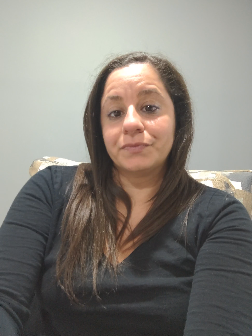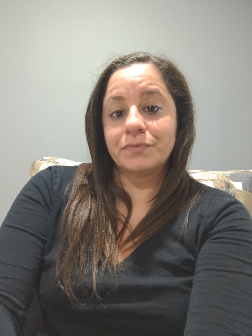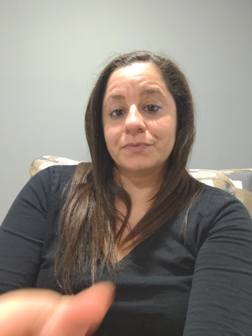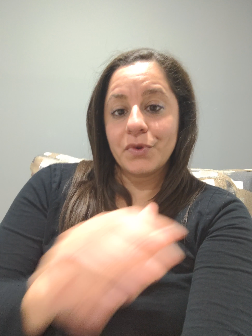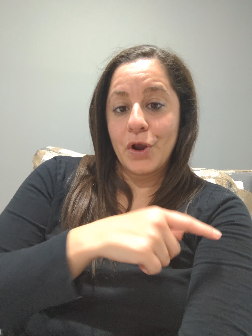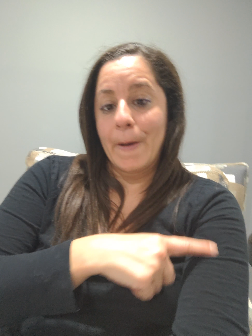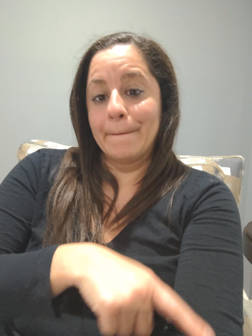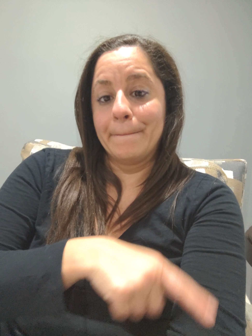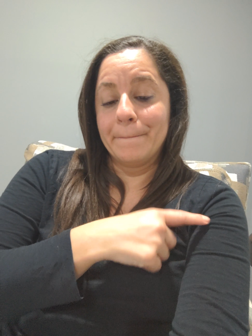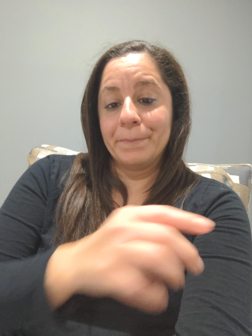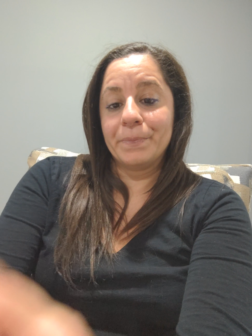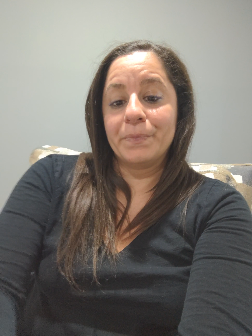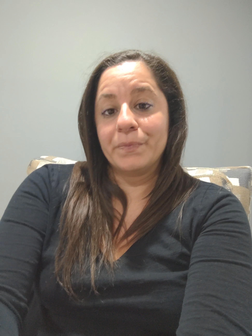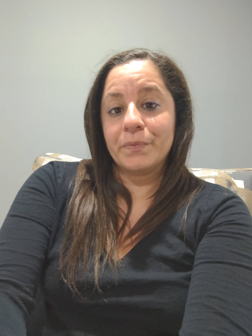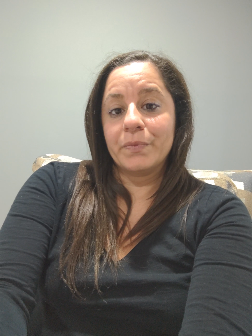arm